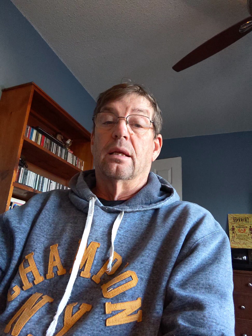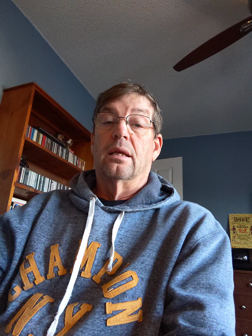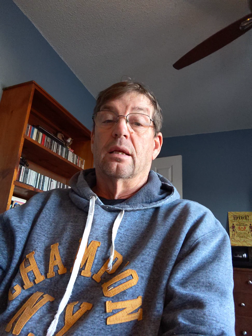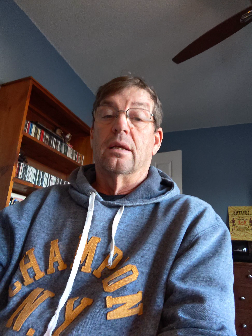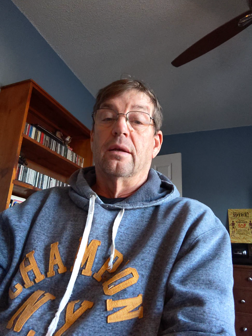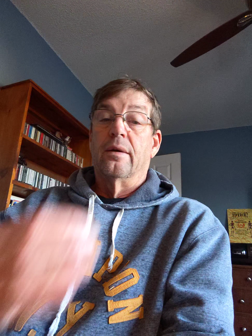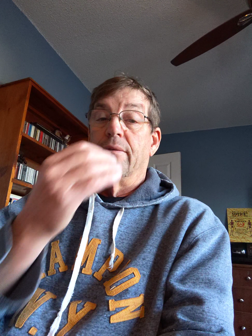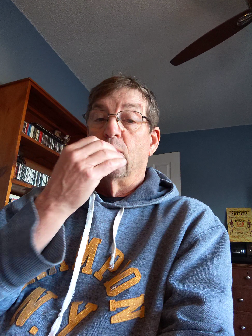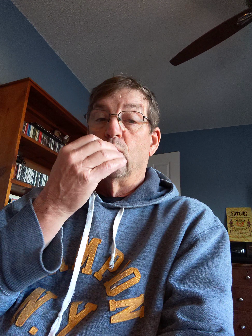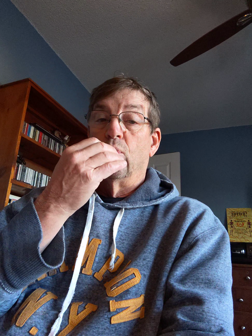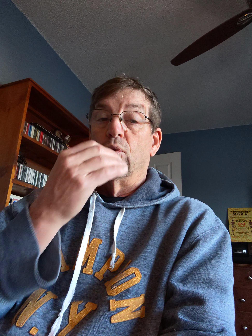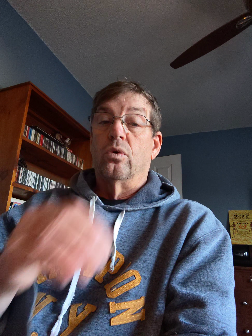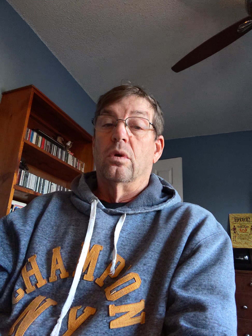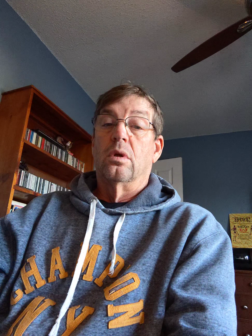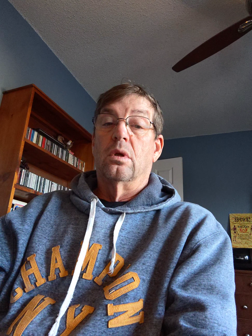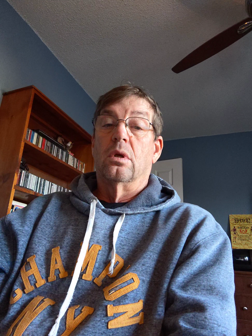food